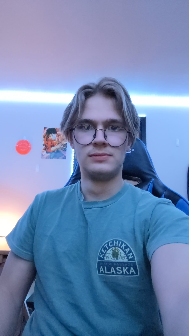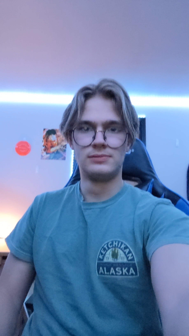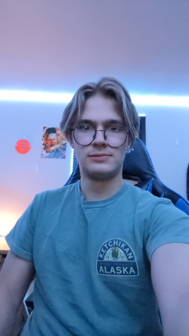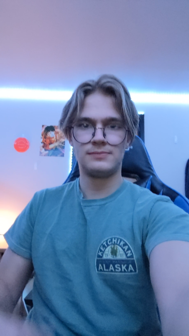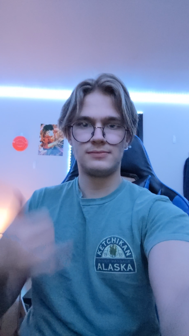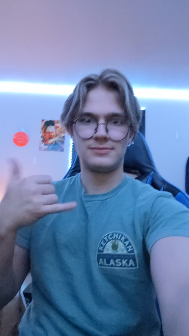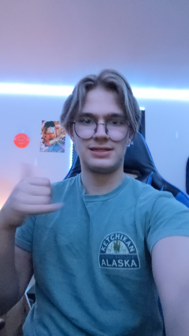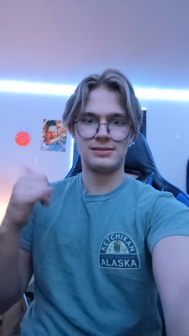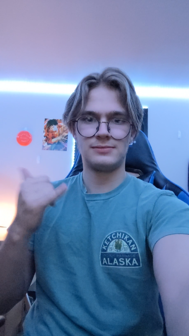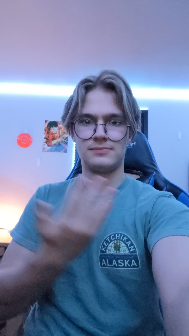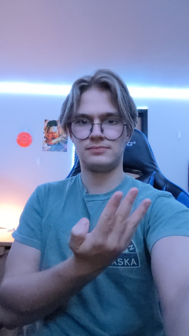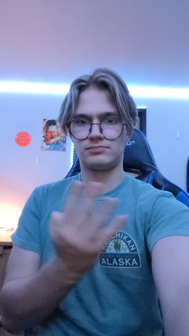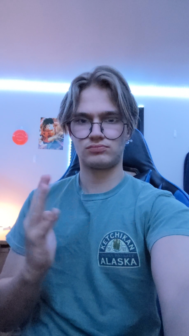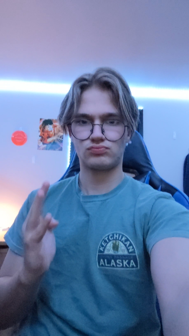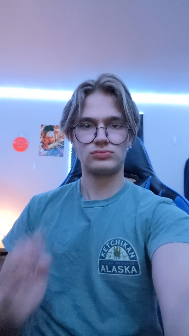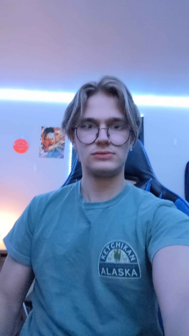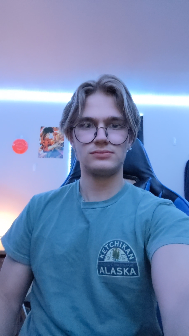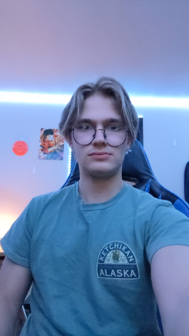playpen